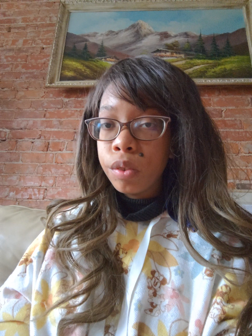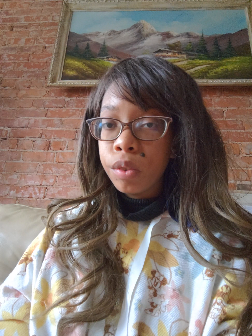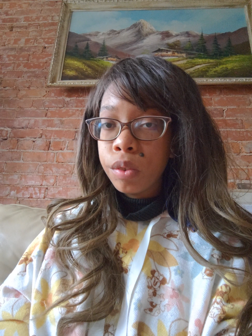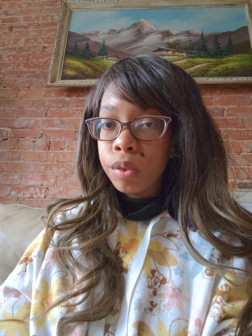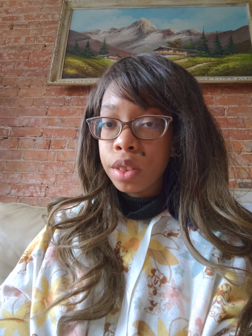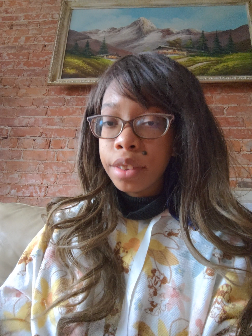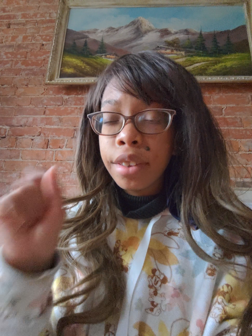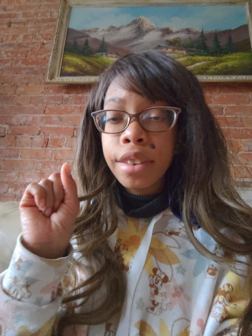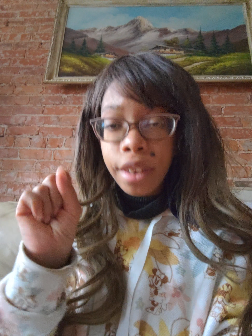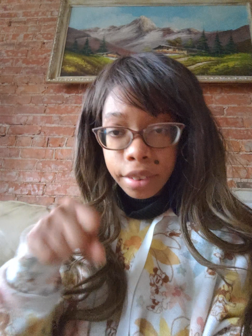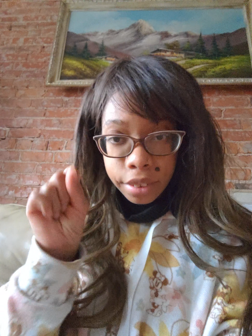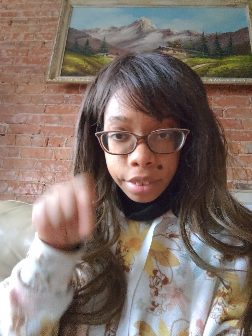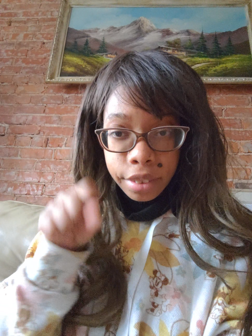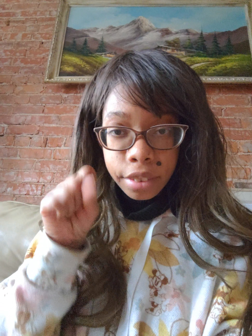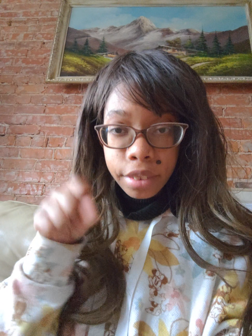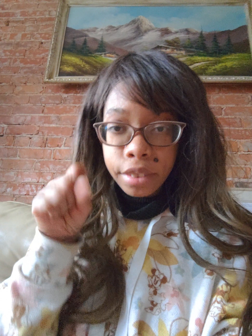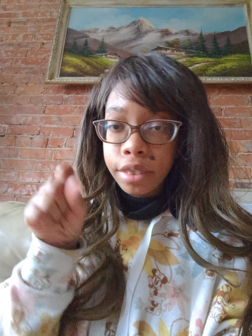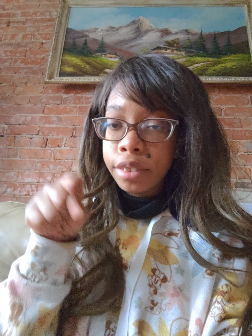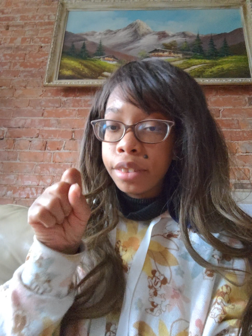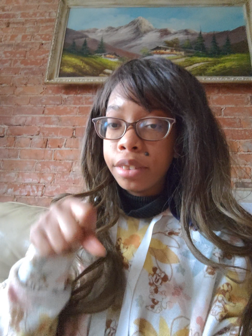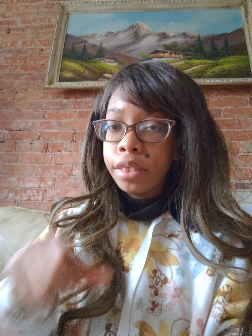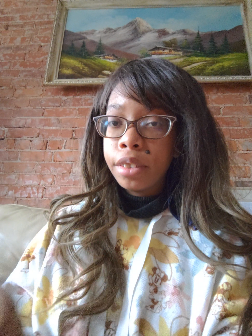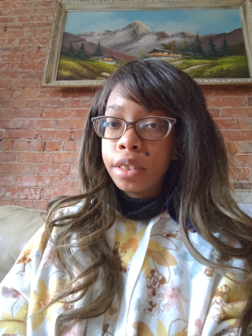yes